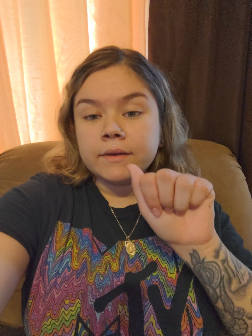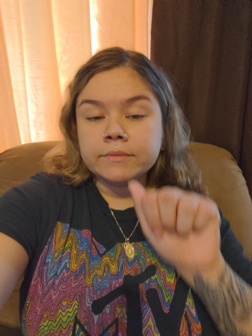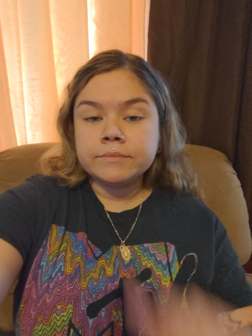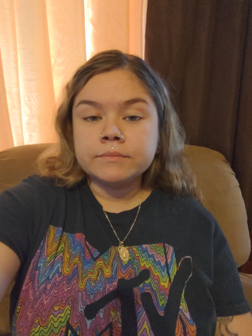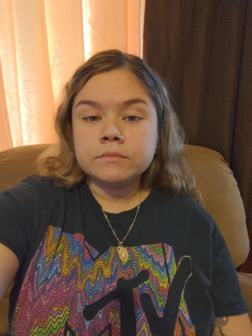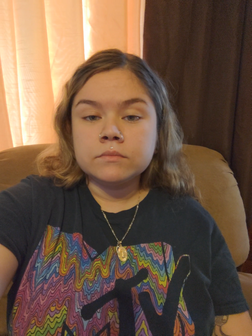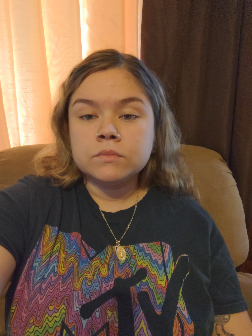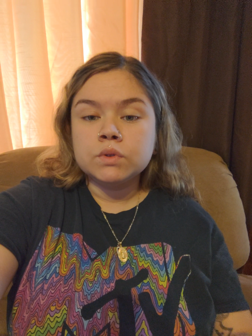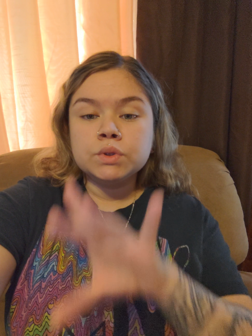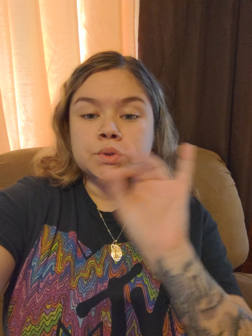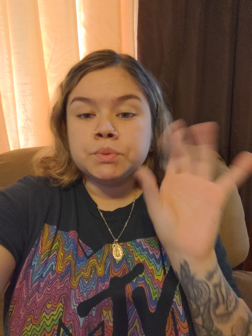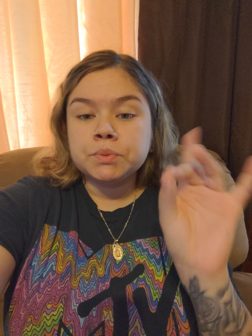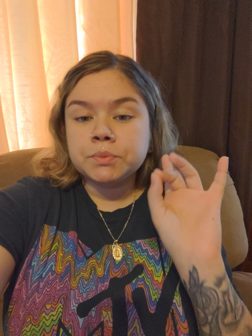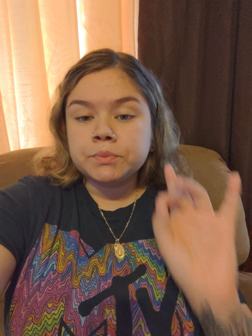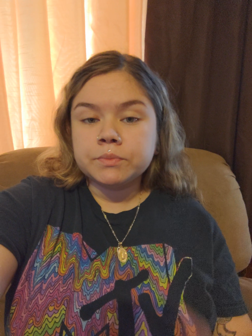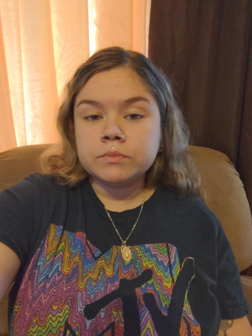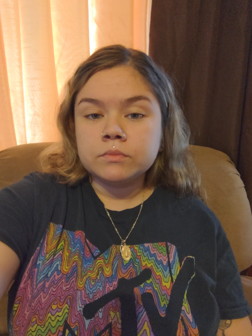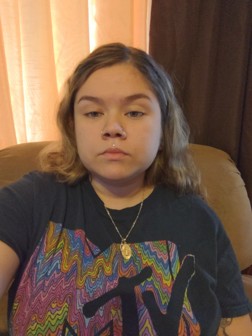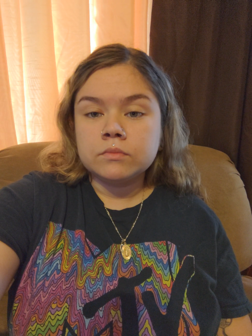choose